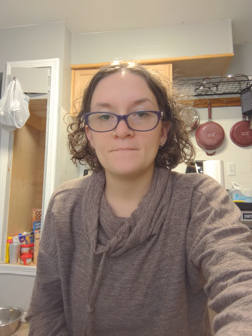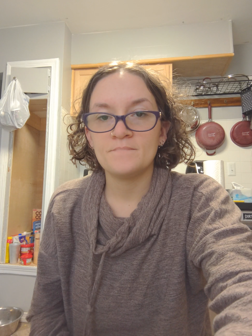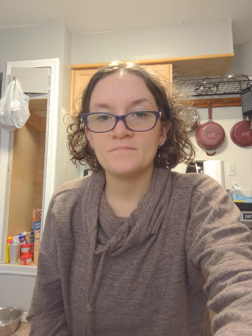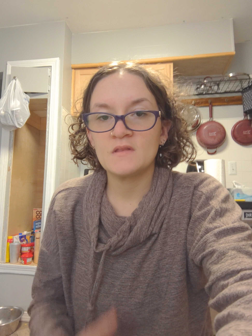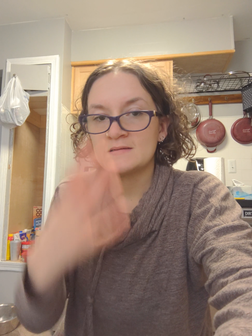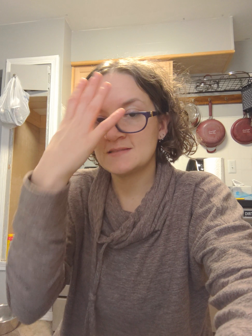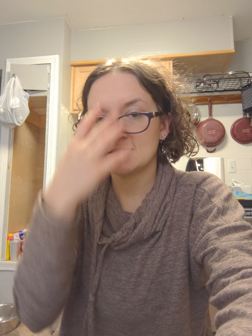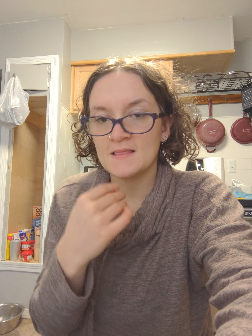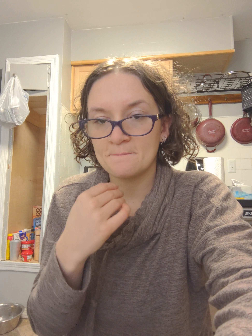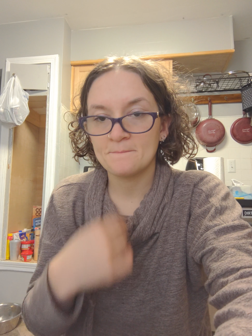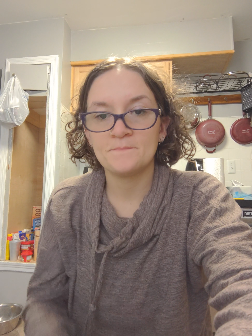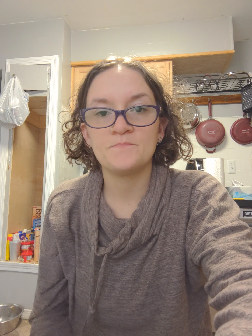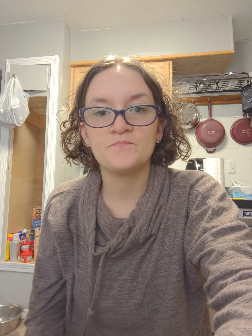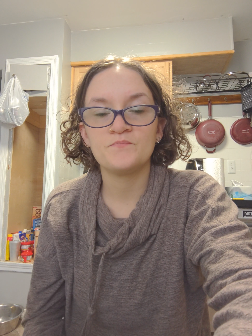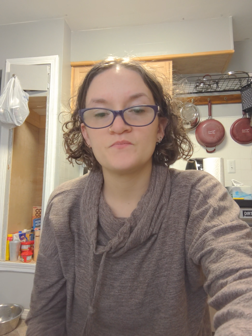sleep